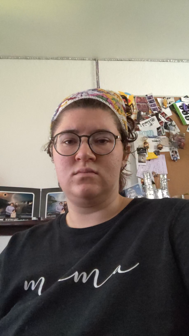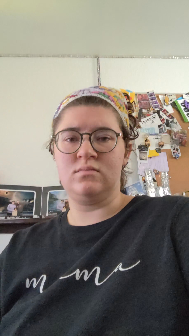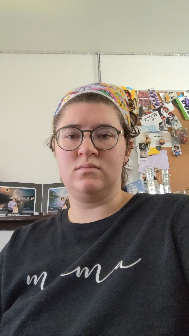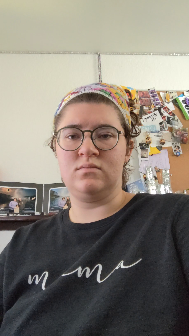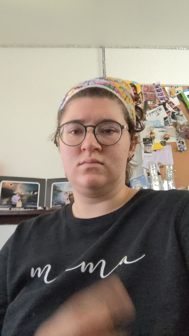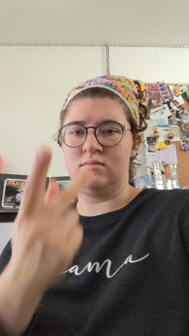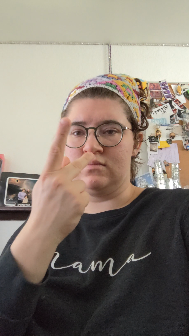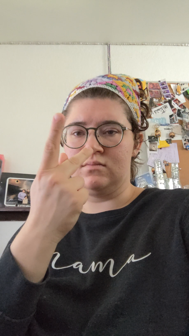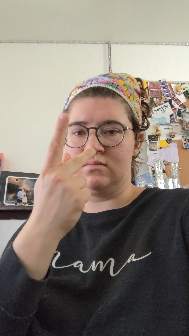penis